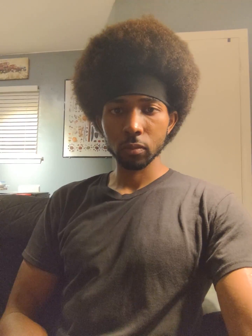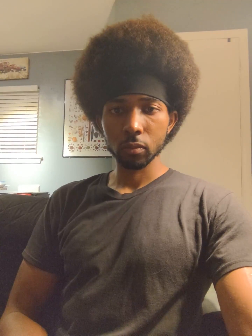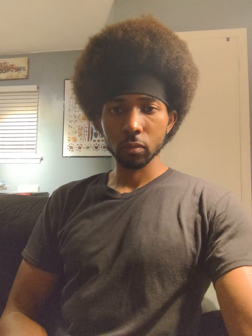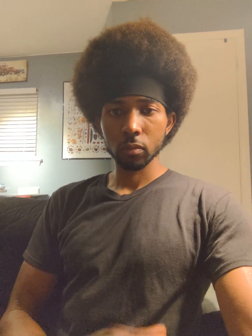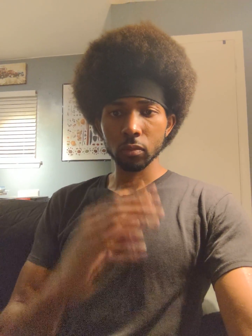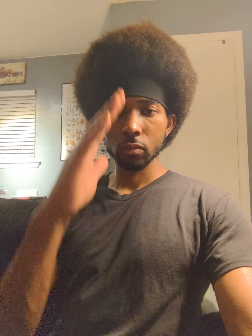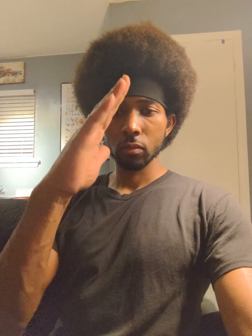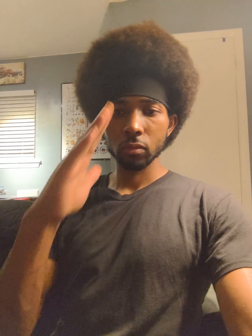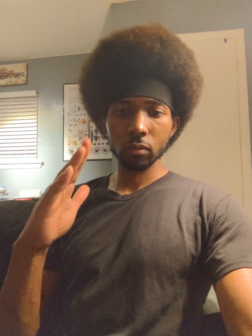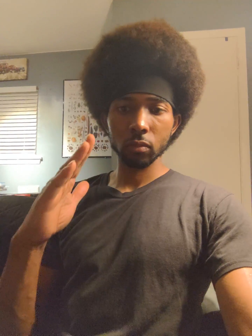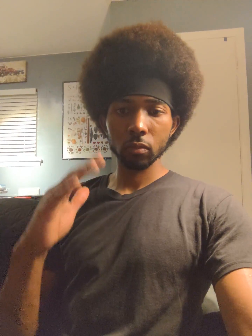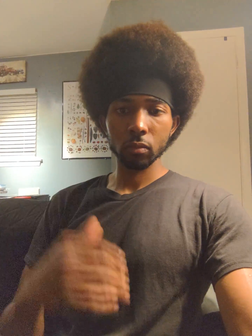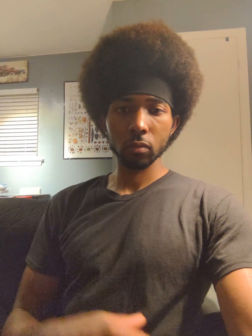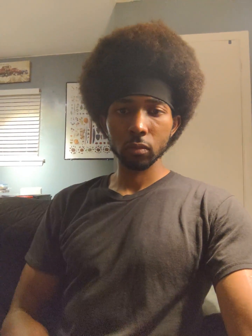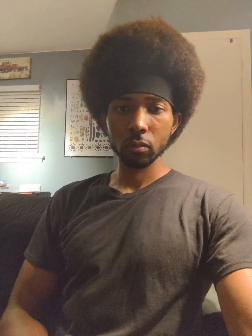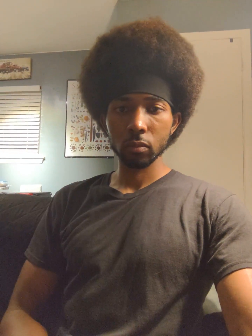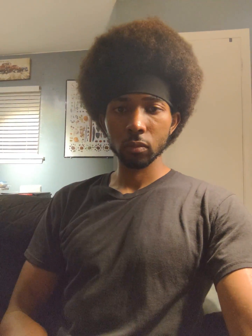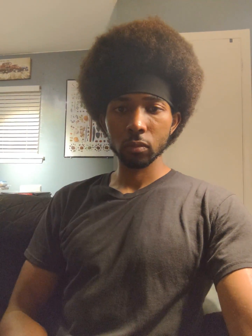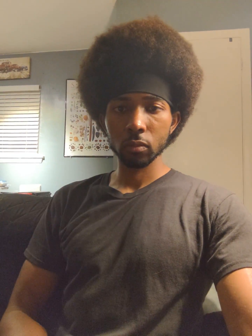roof